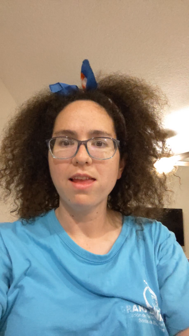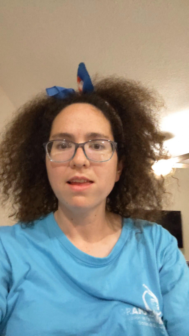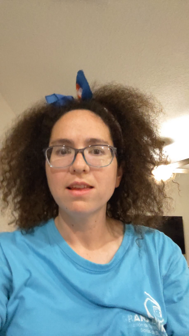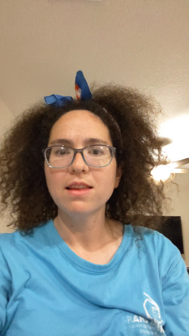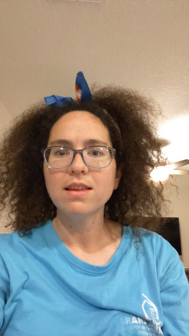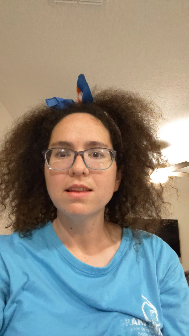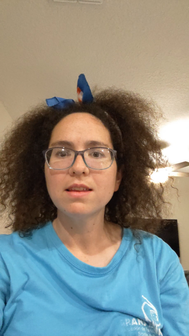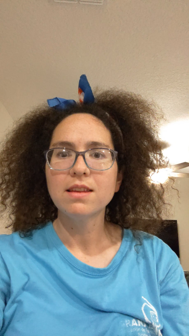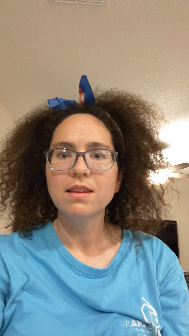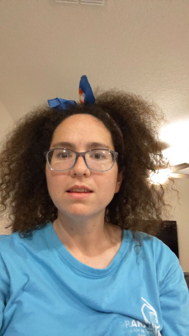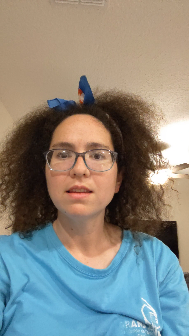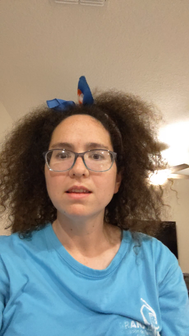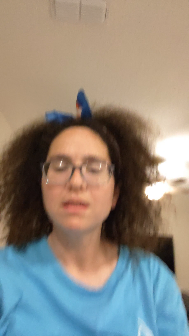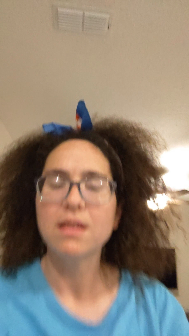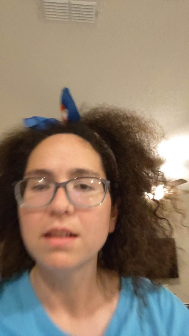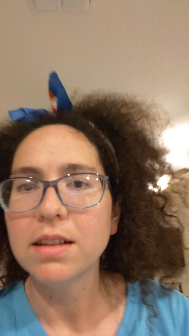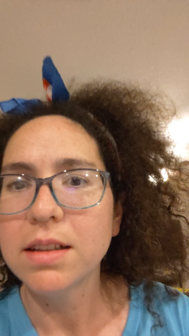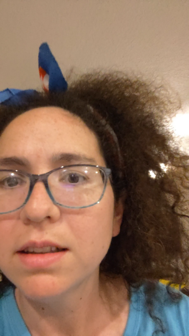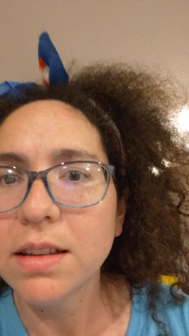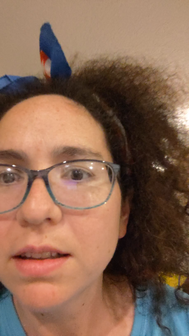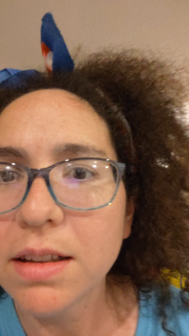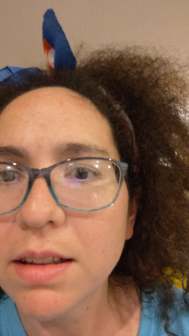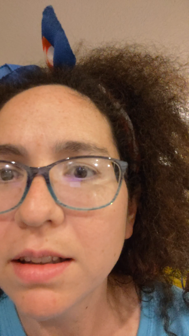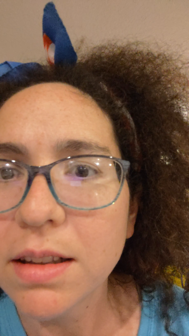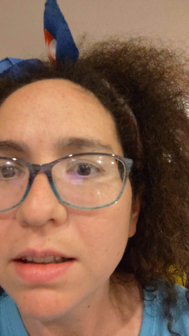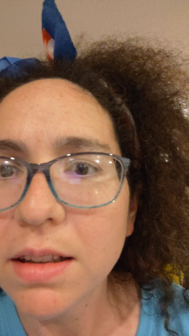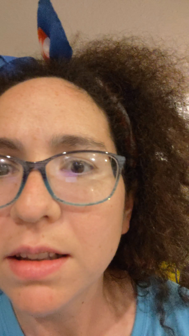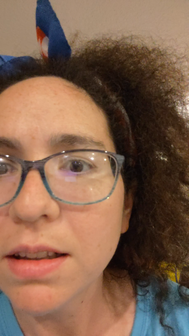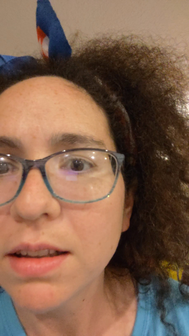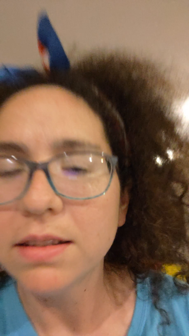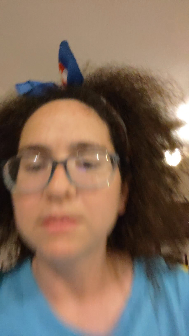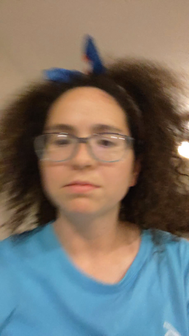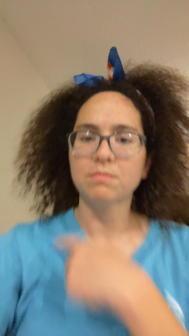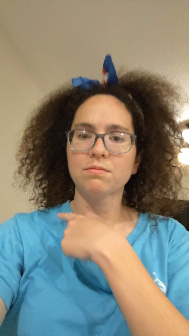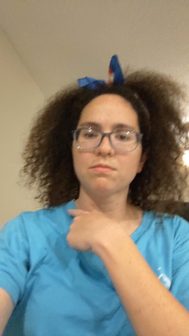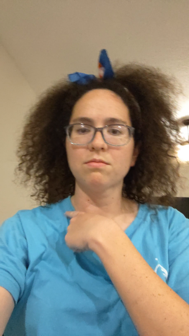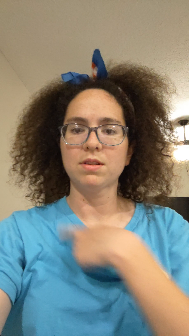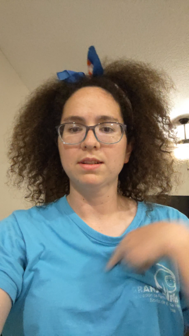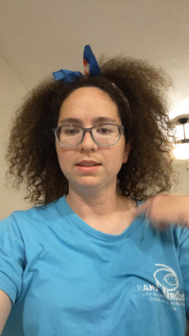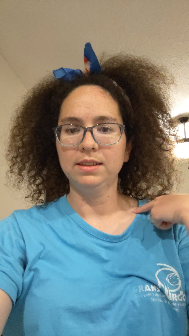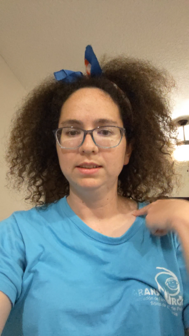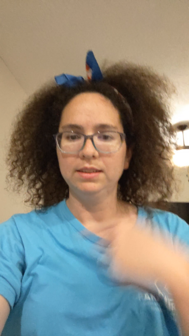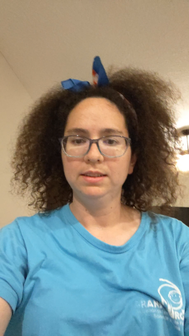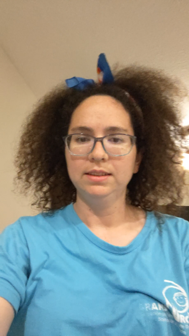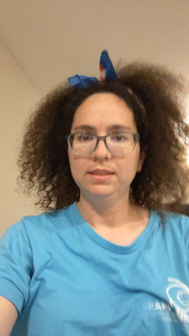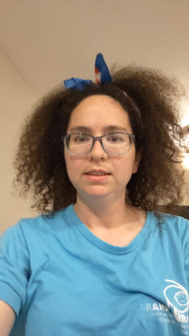necklace